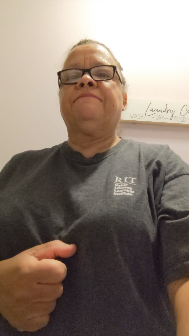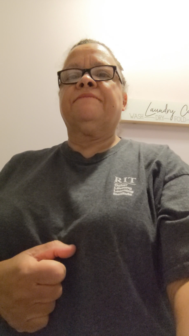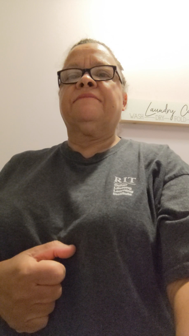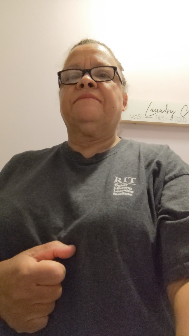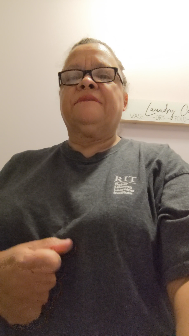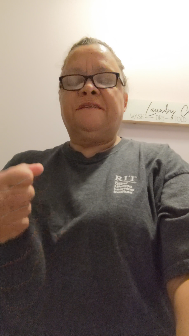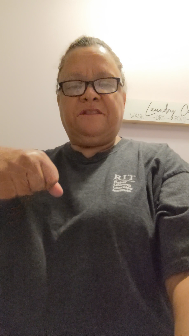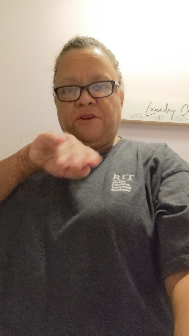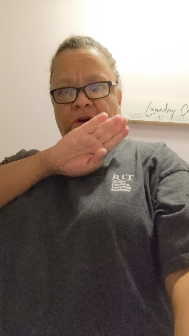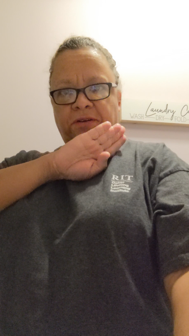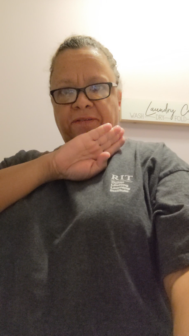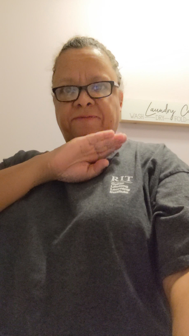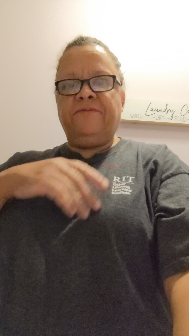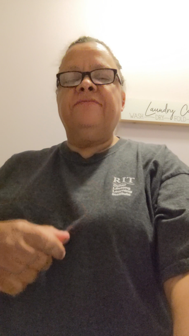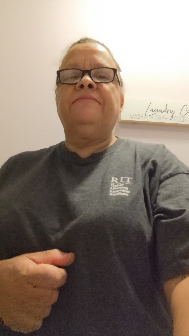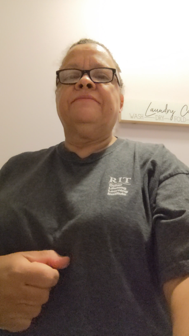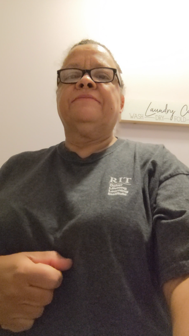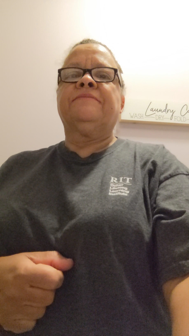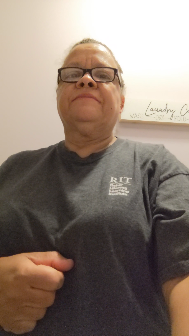scarf